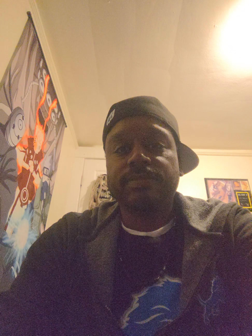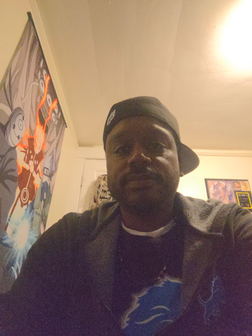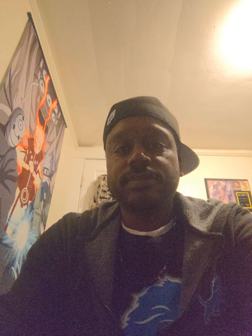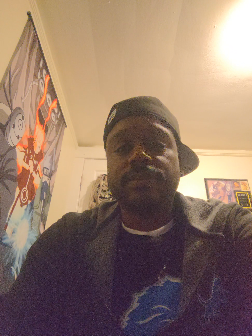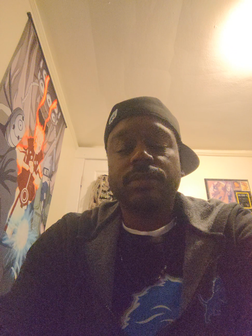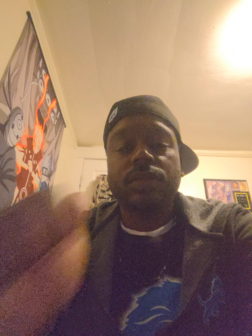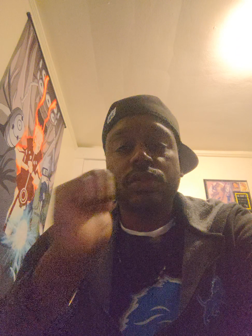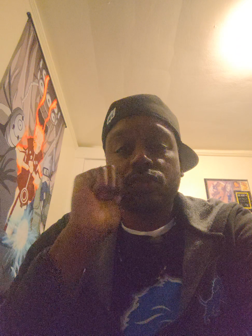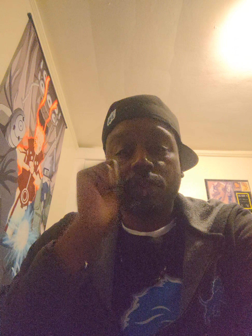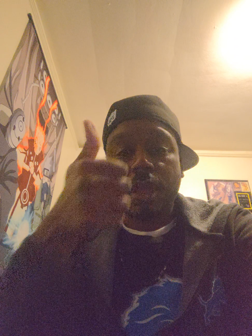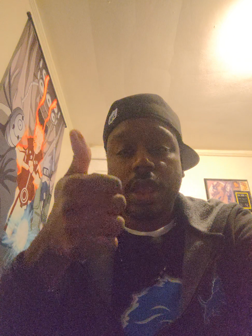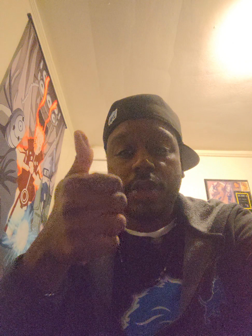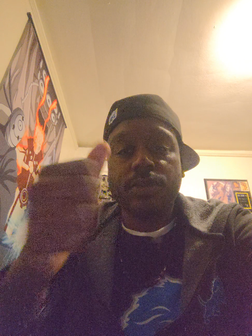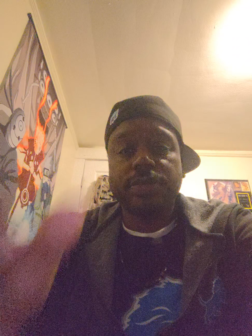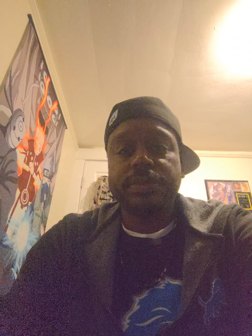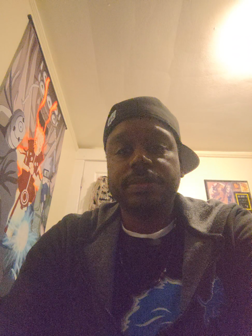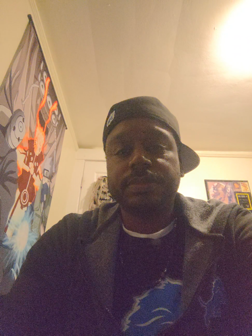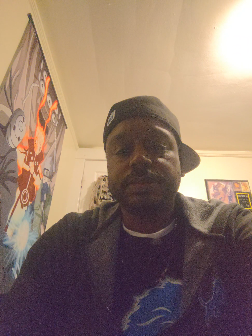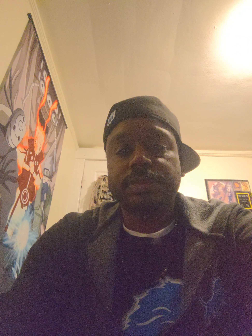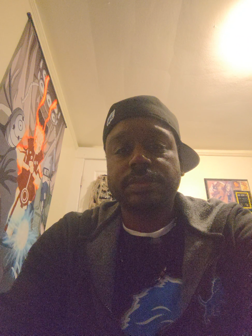tomorrow